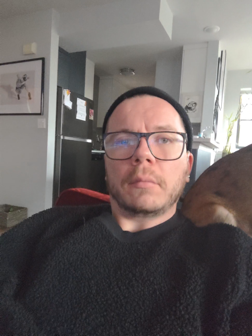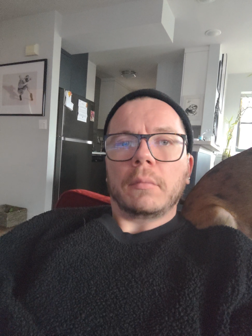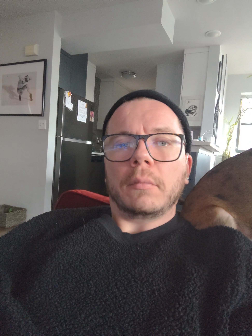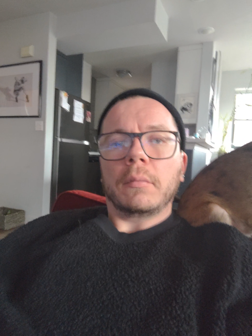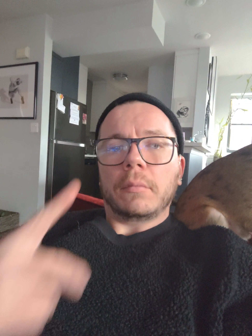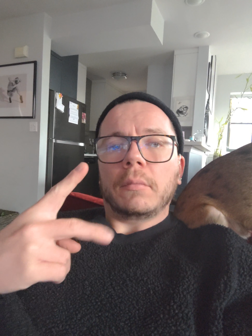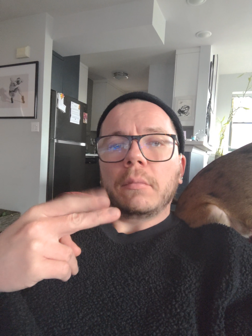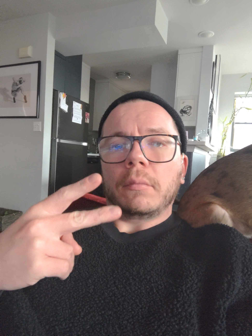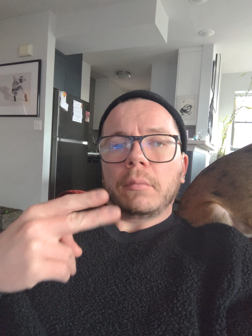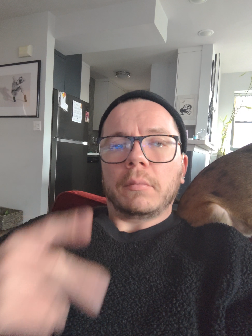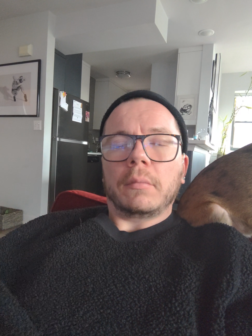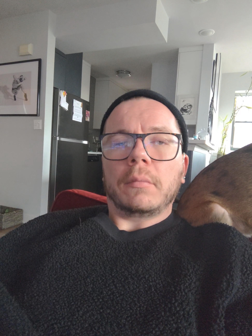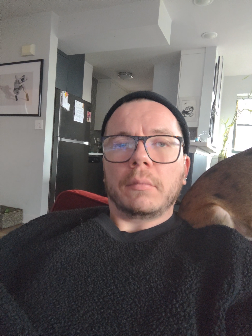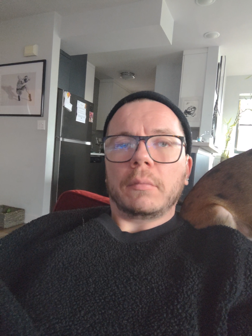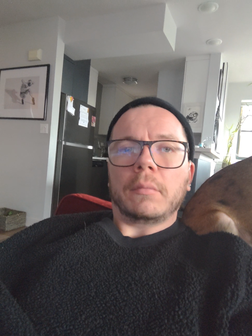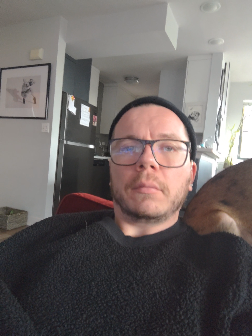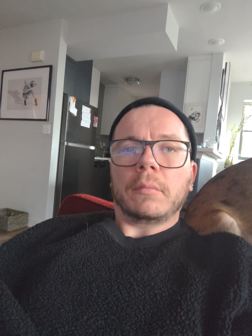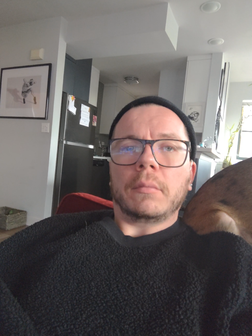scissors